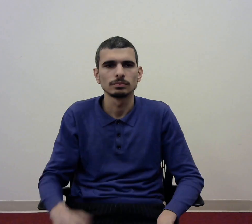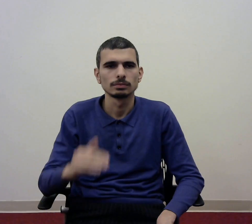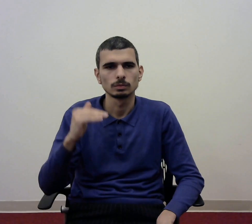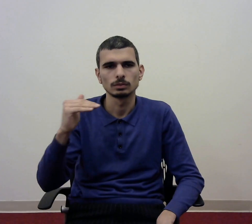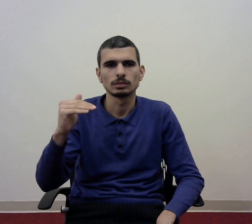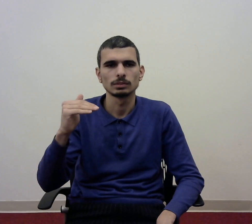siz